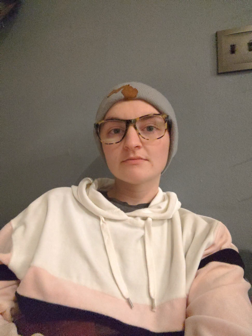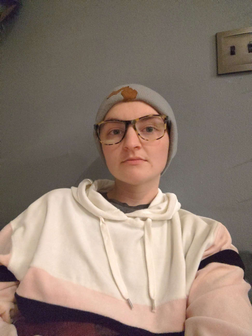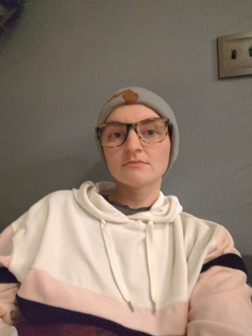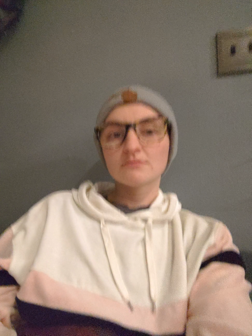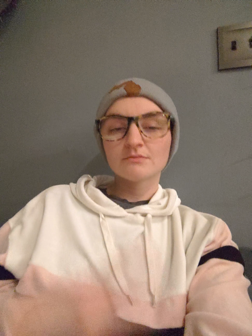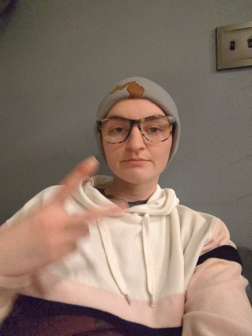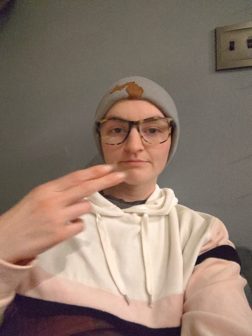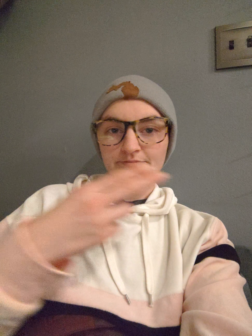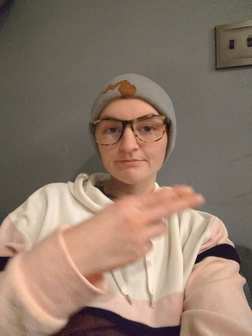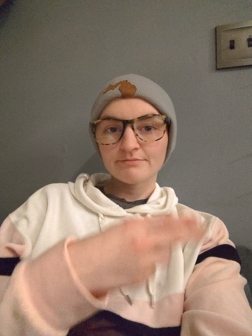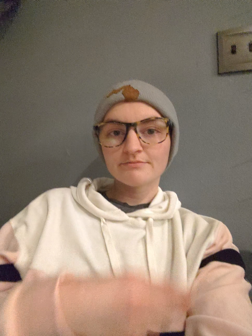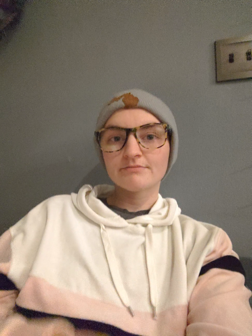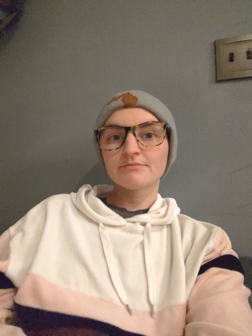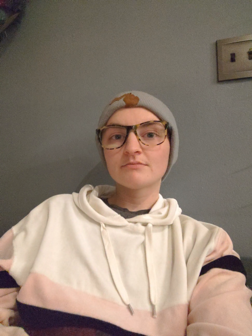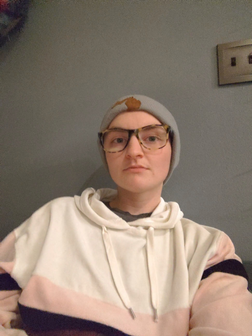scissors